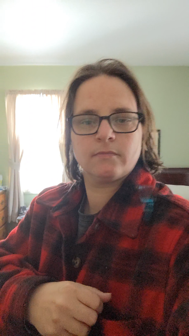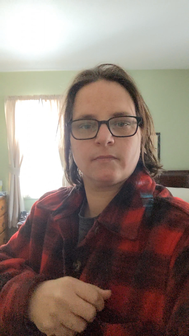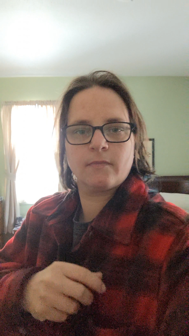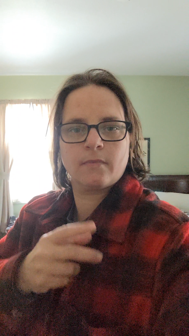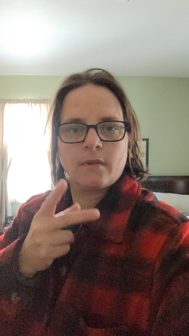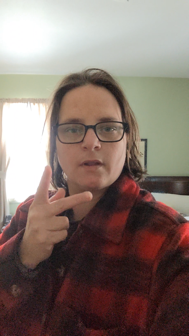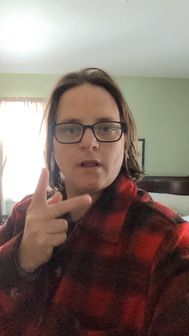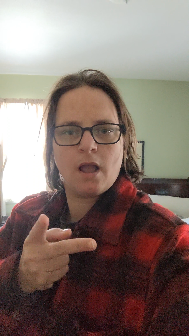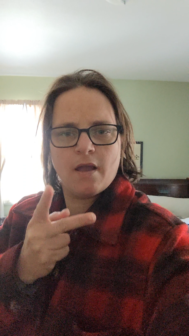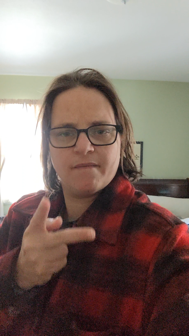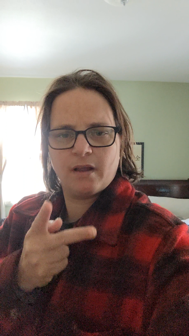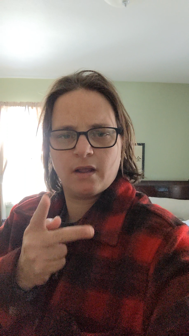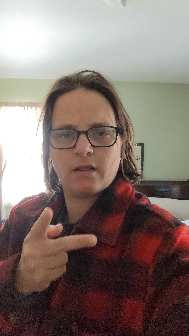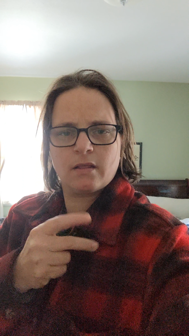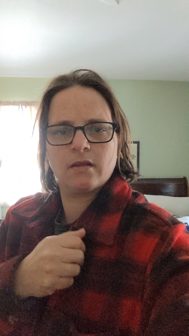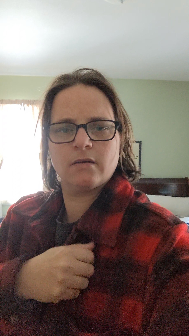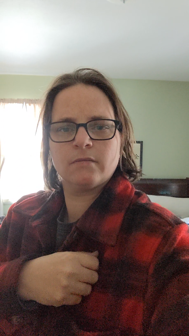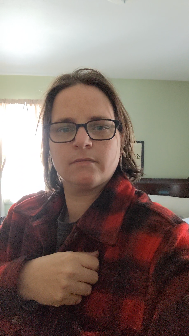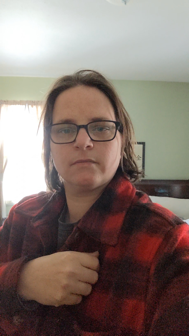careful